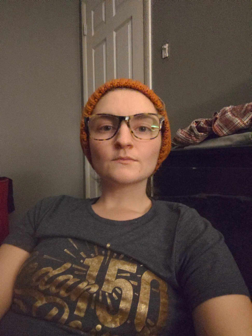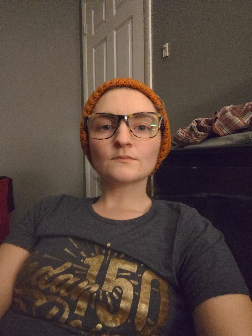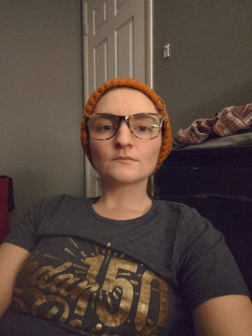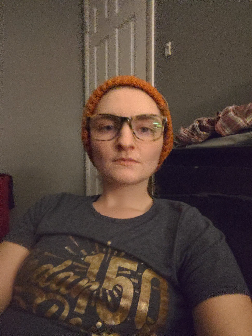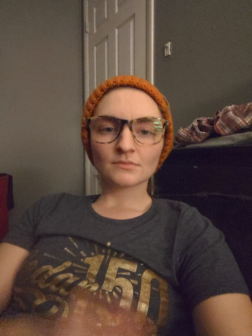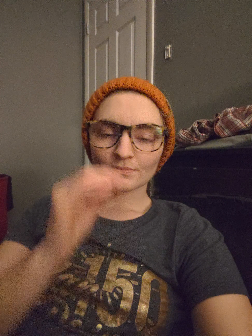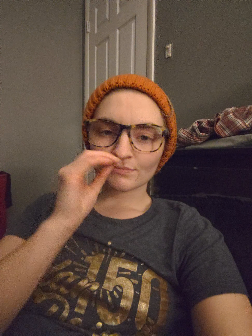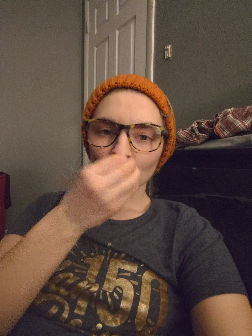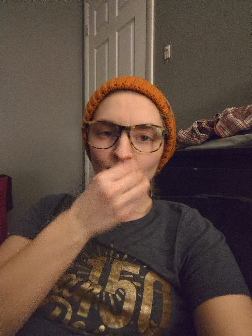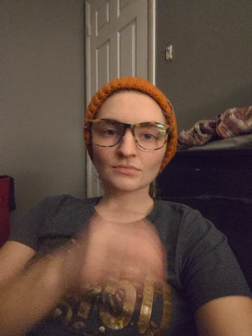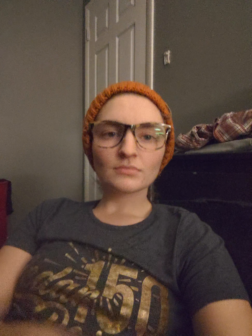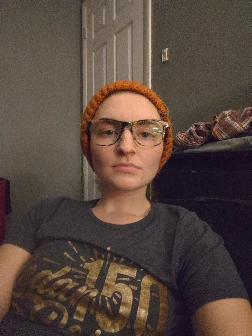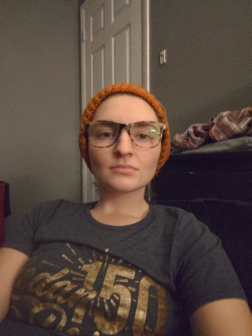flower